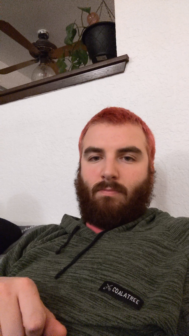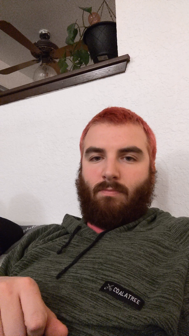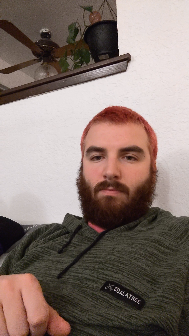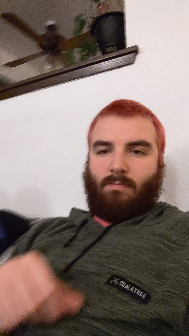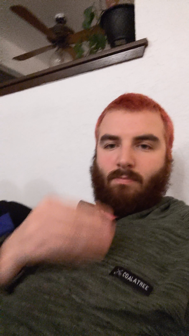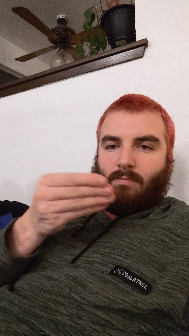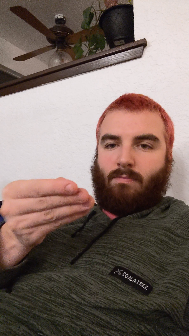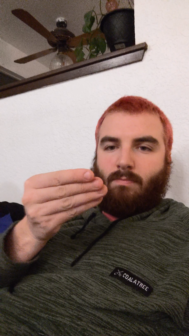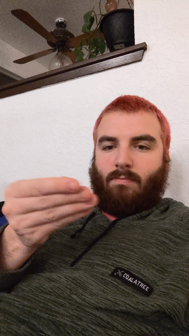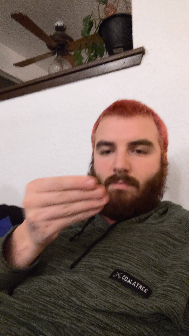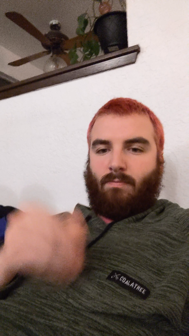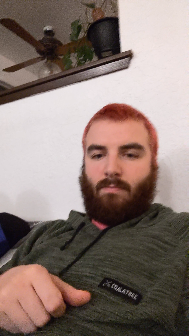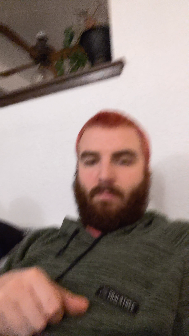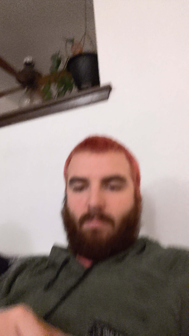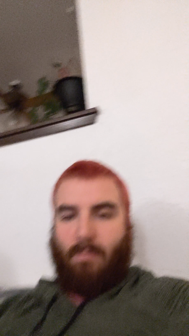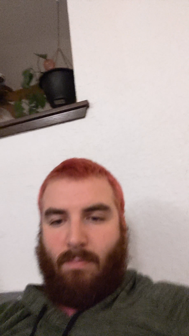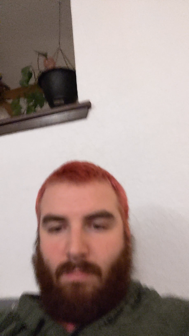feed